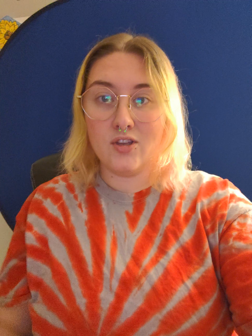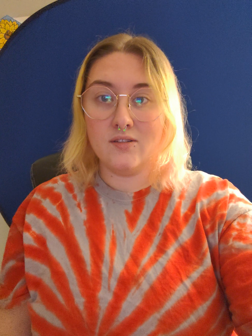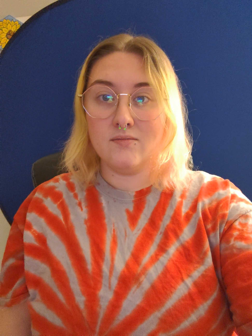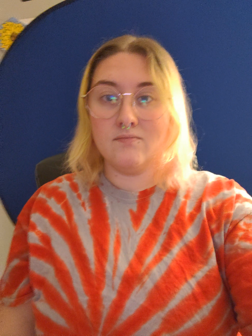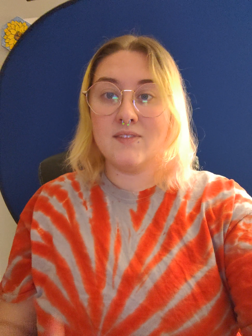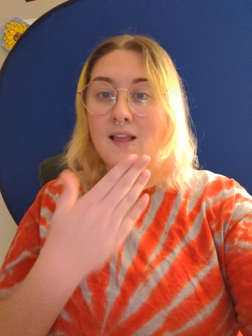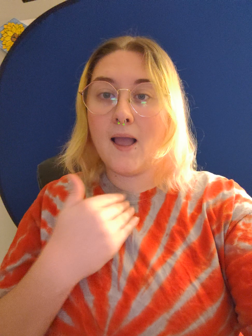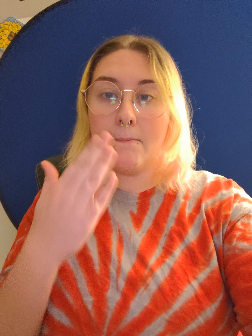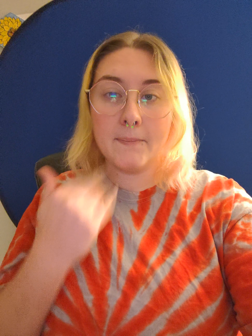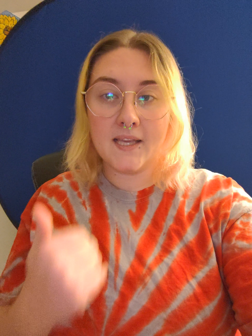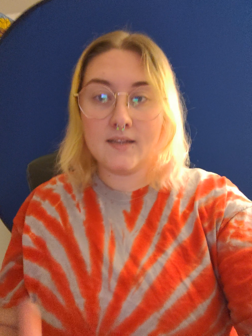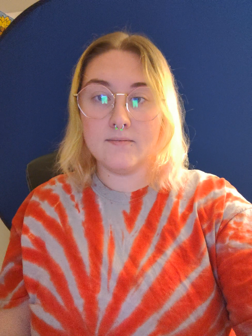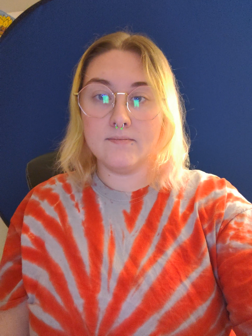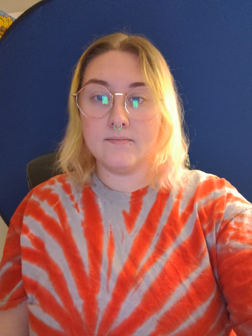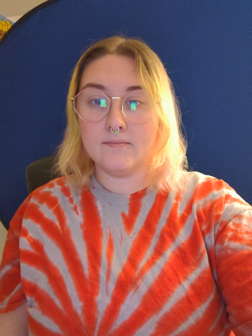napkin